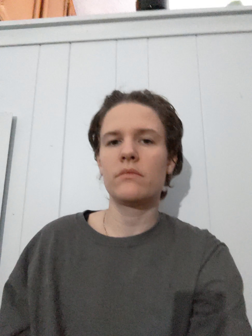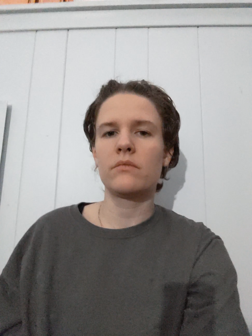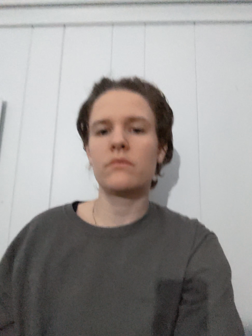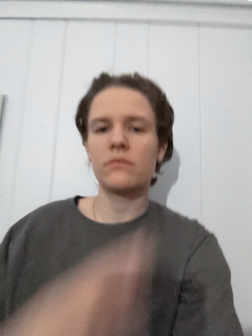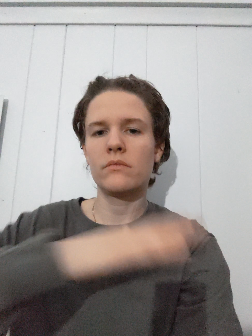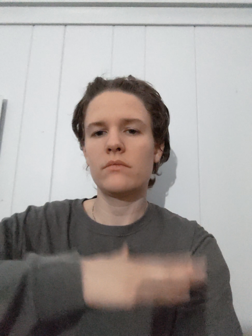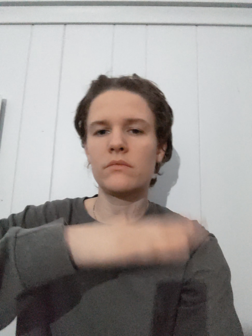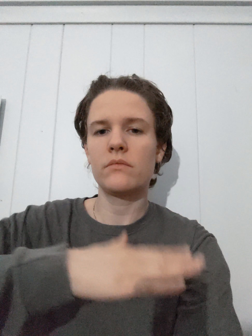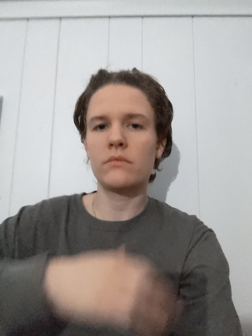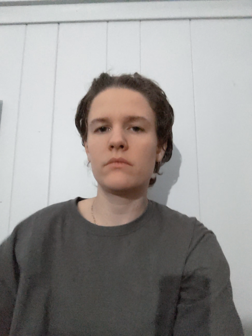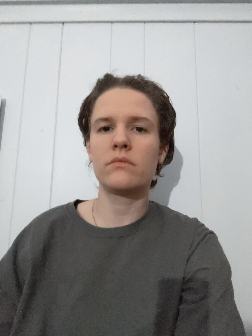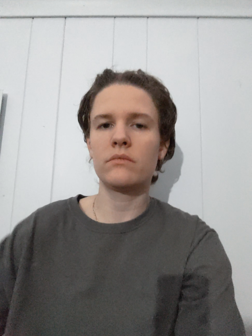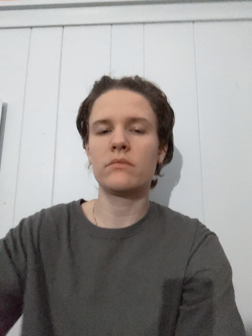table